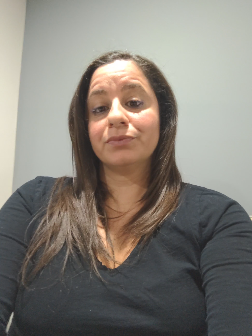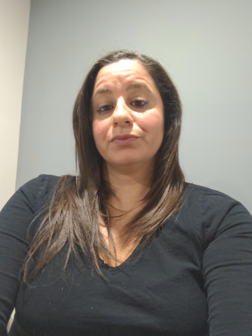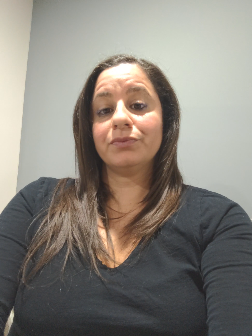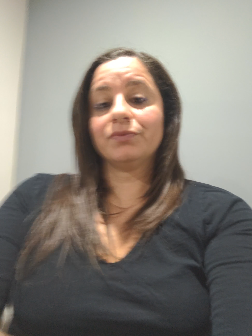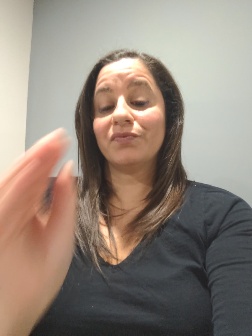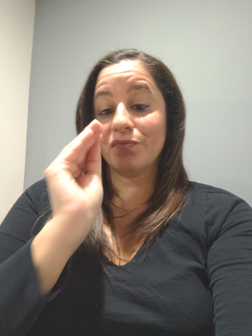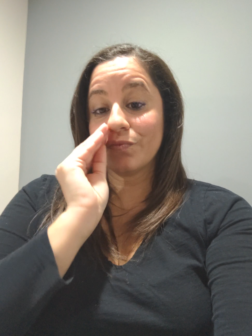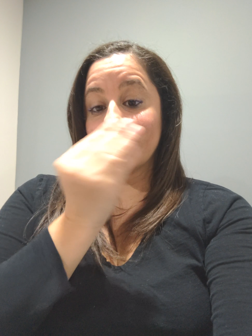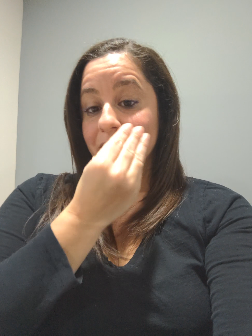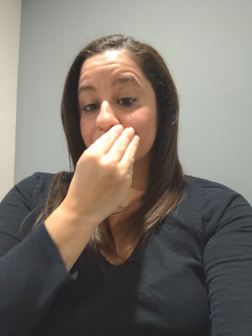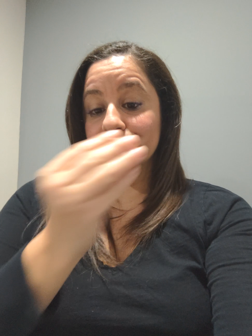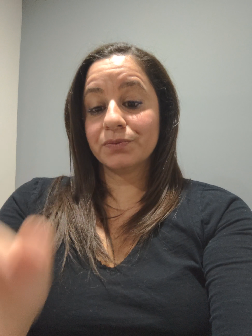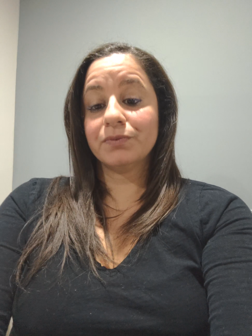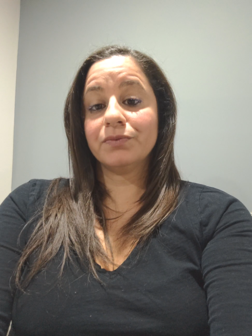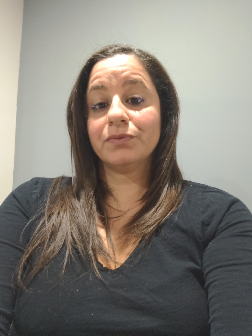flower